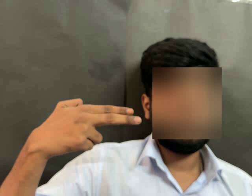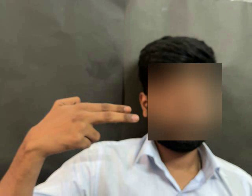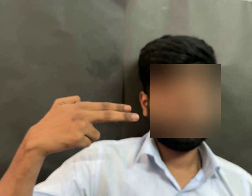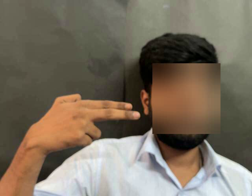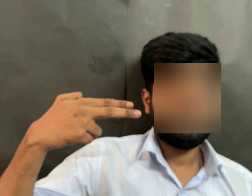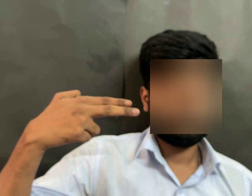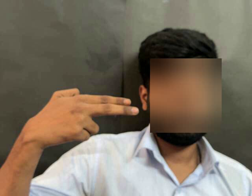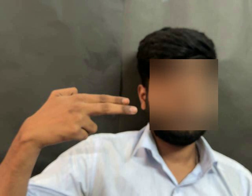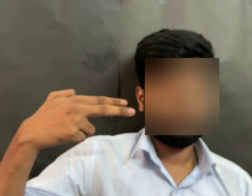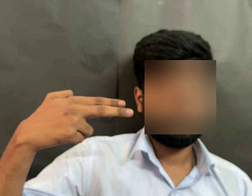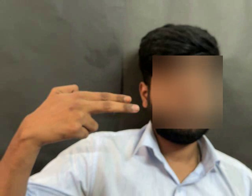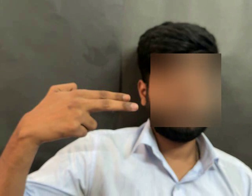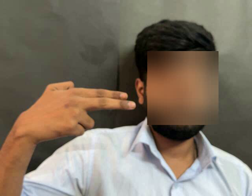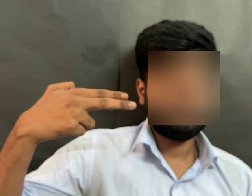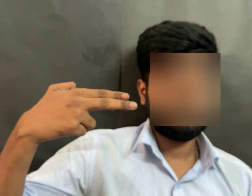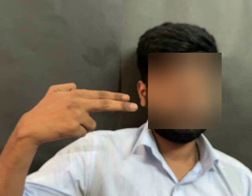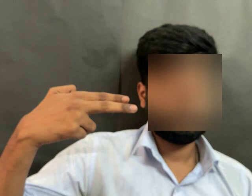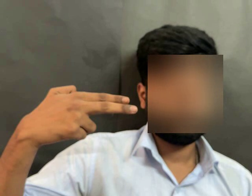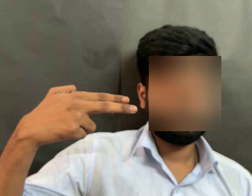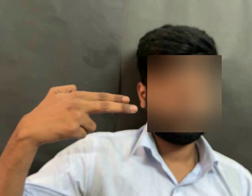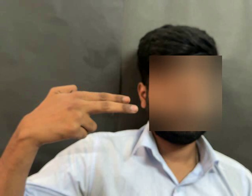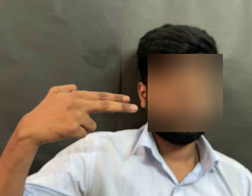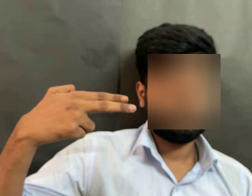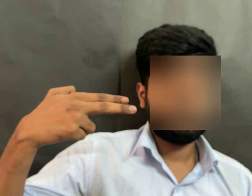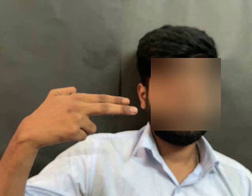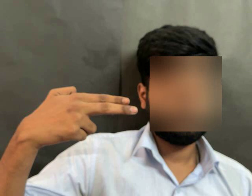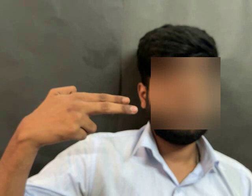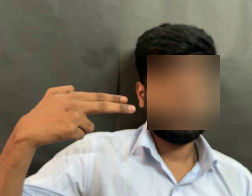H